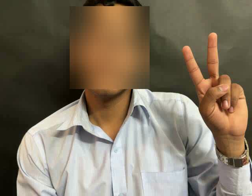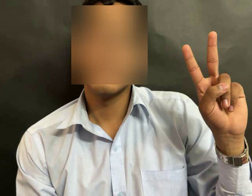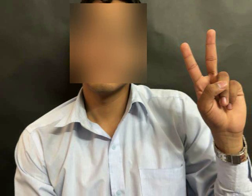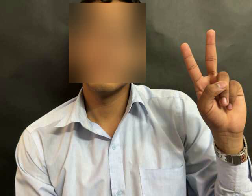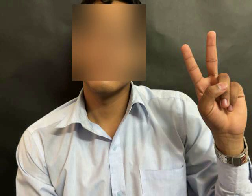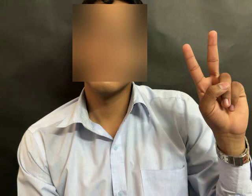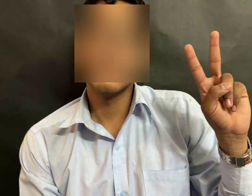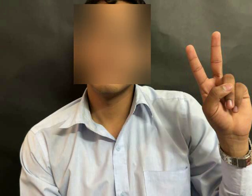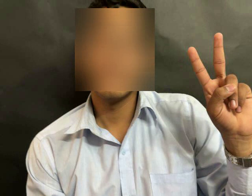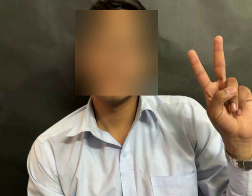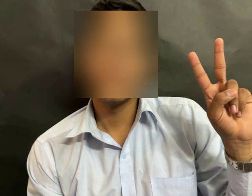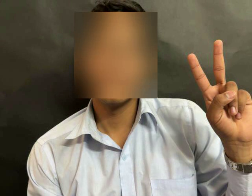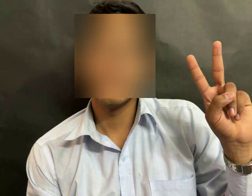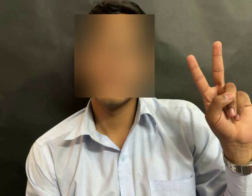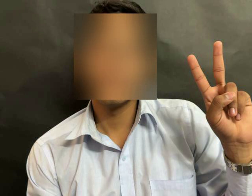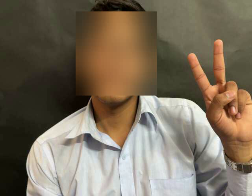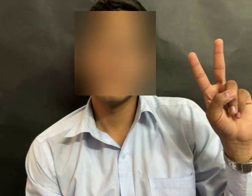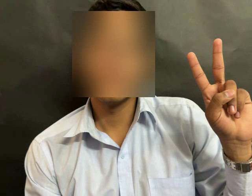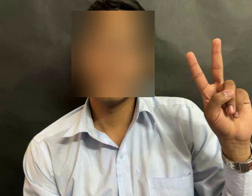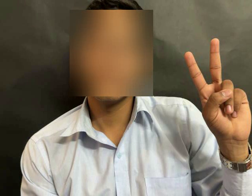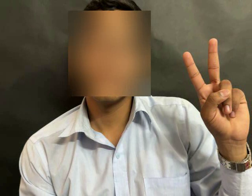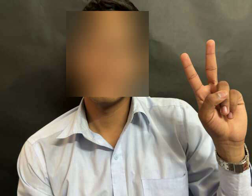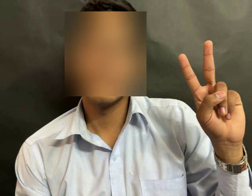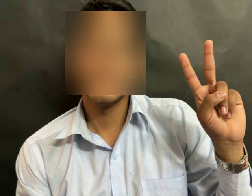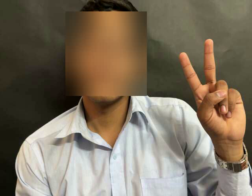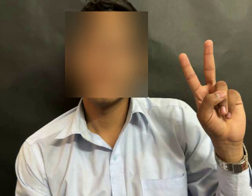V